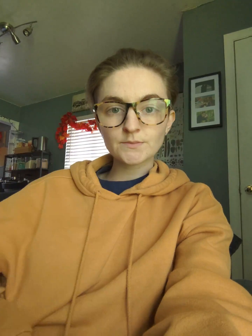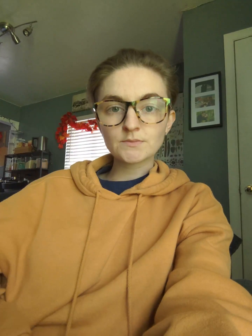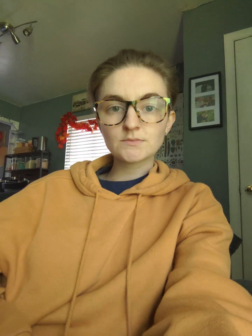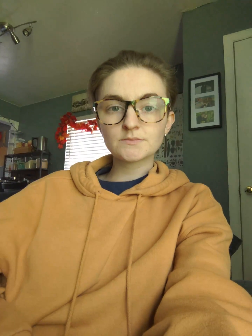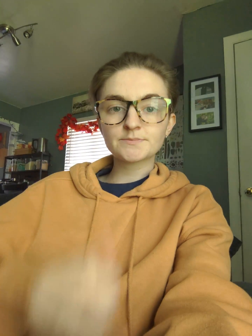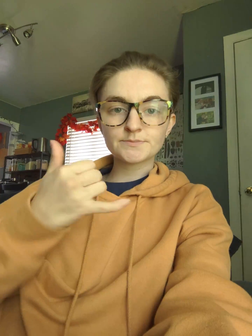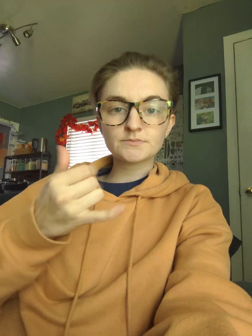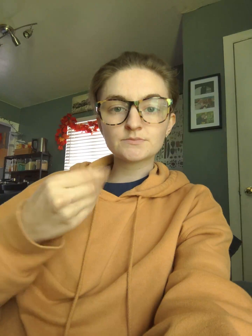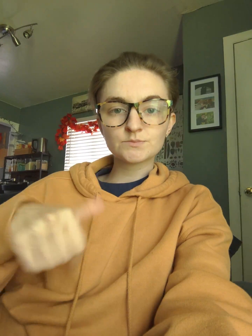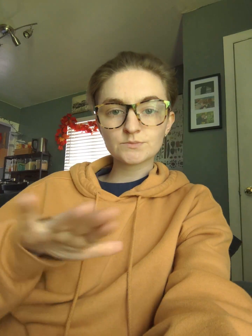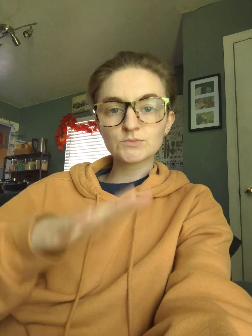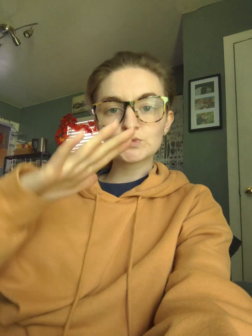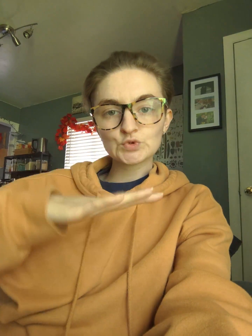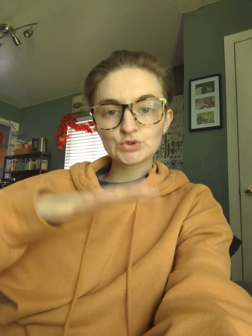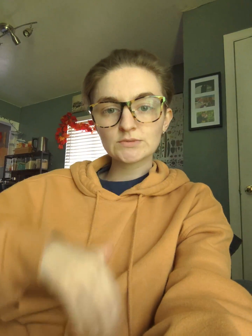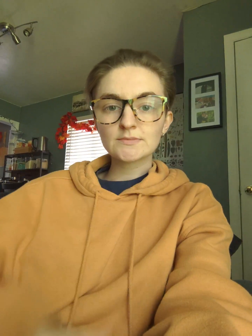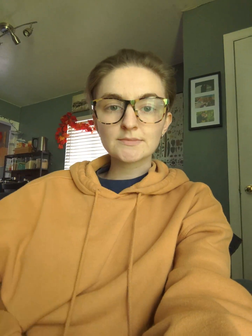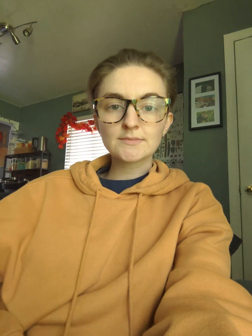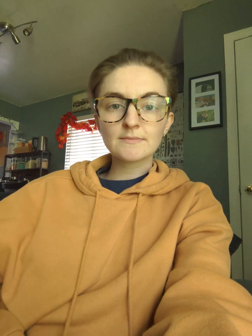playground